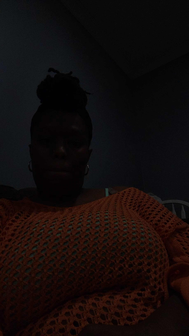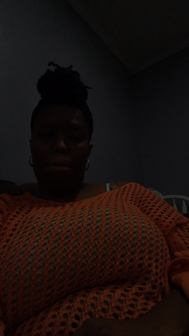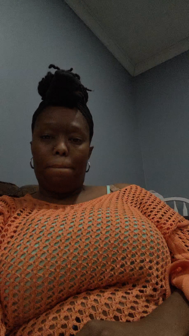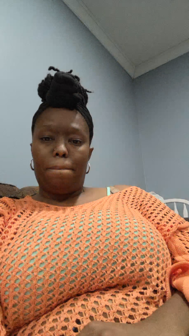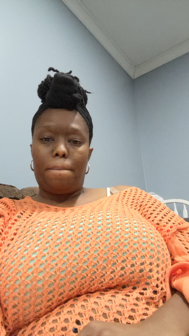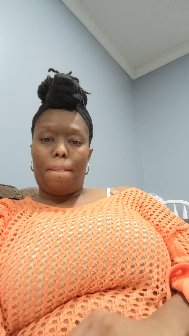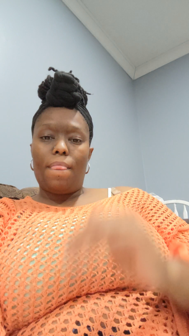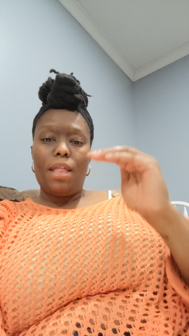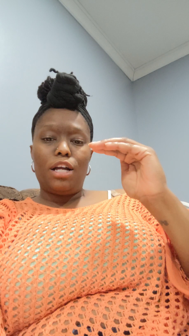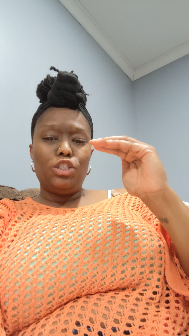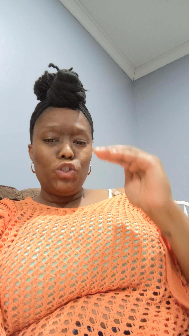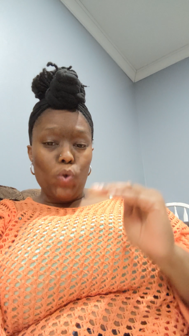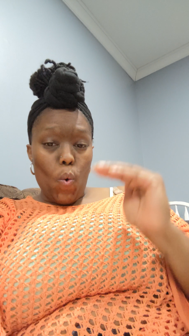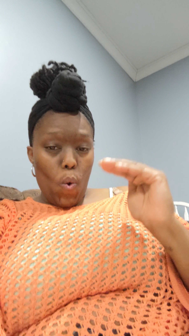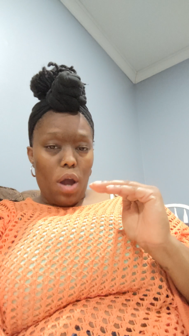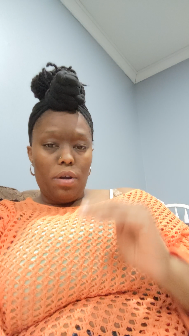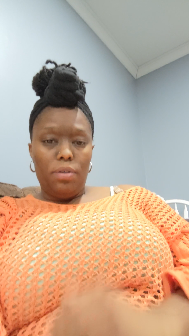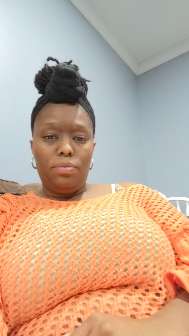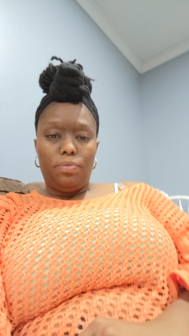short